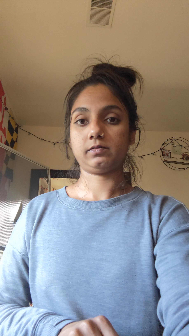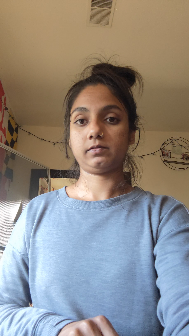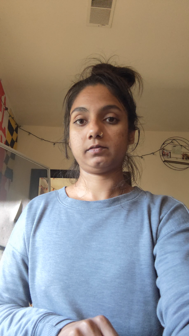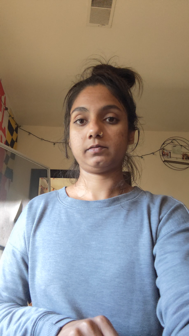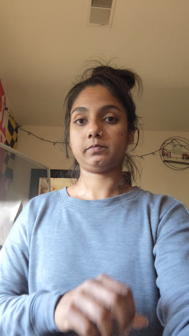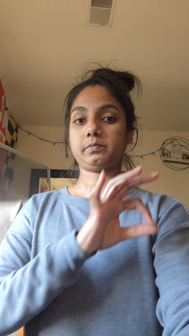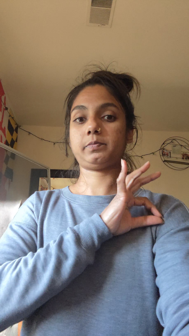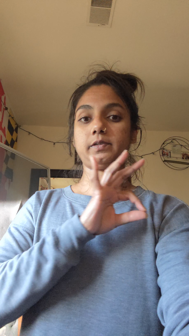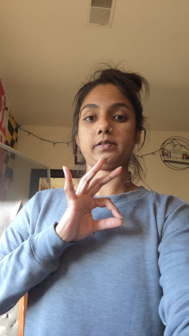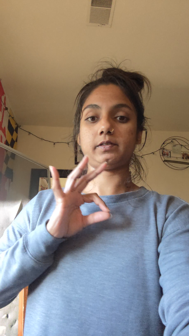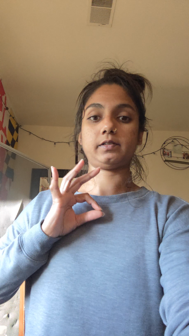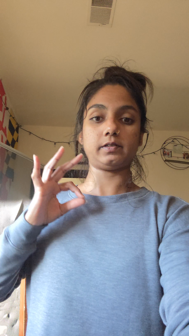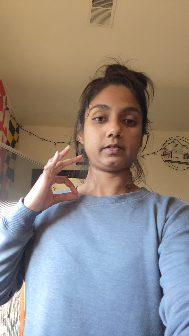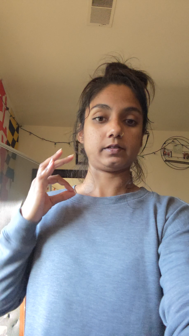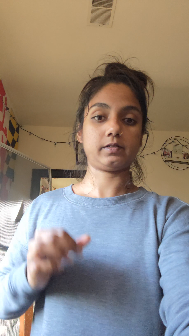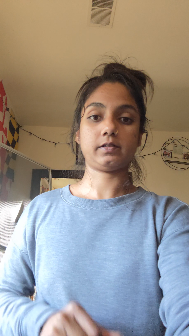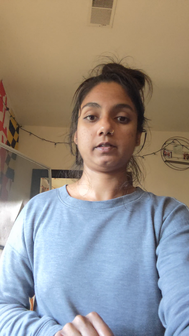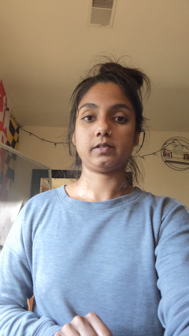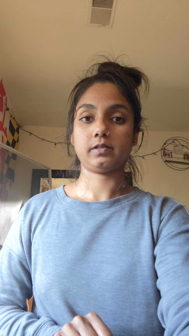beads